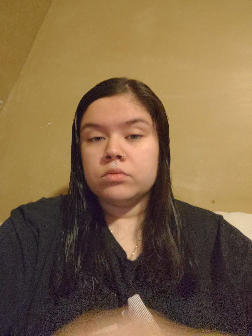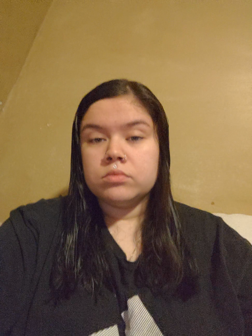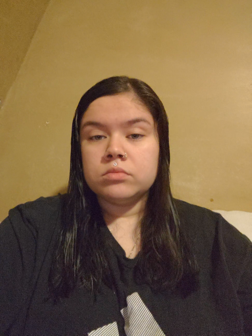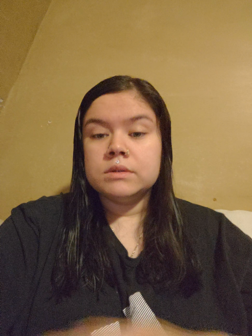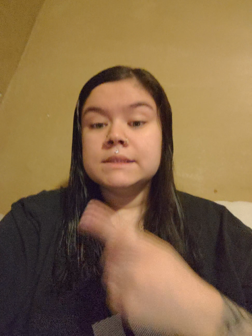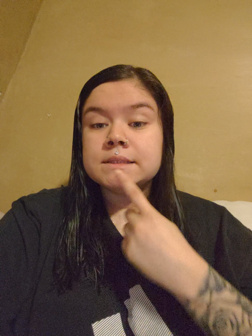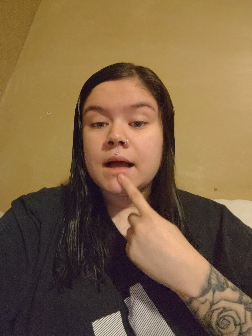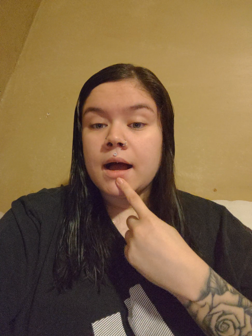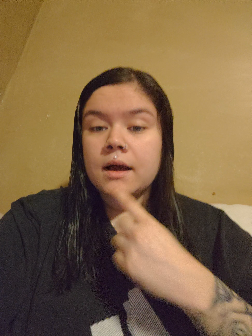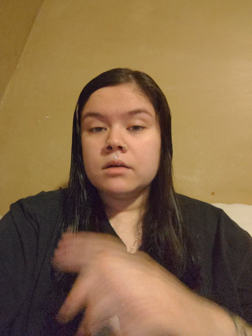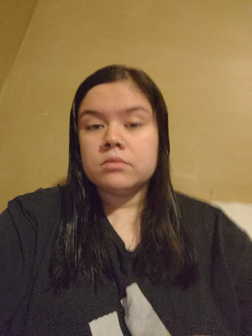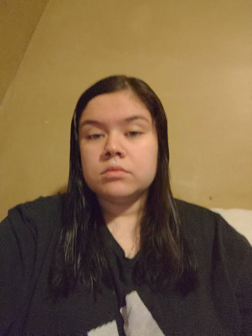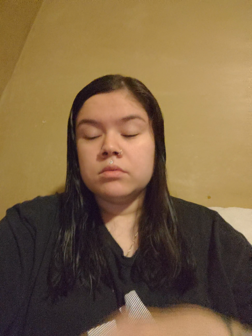say